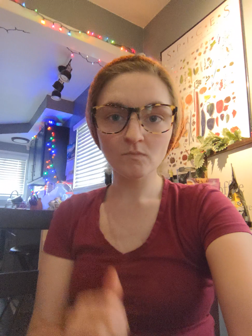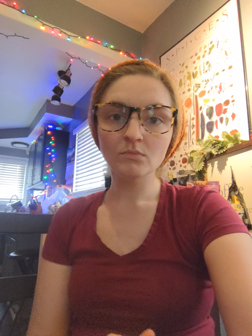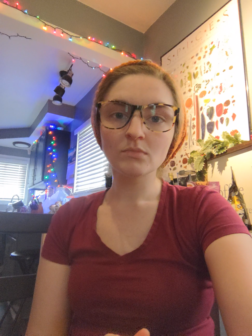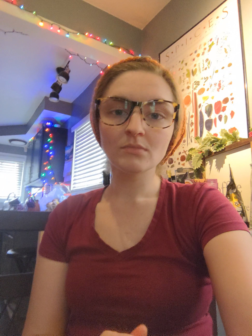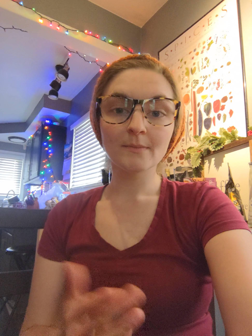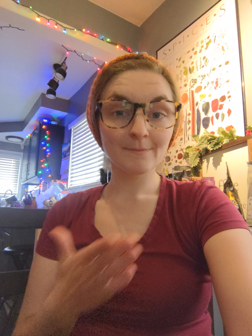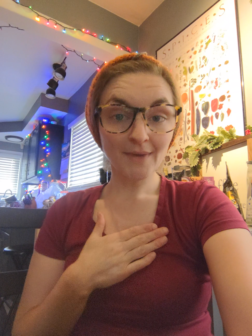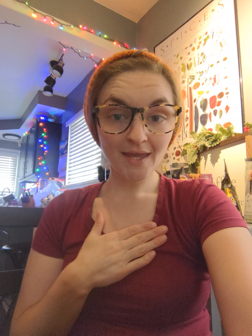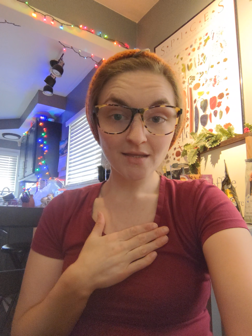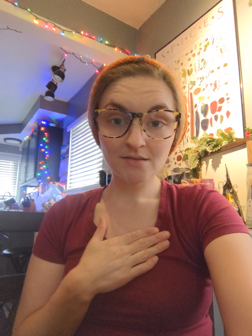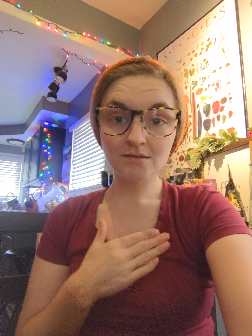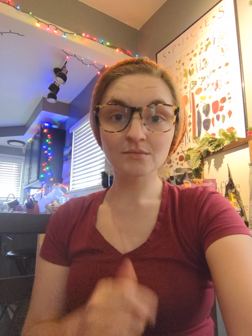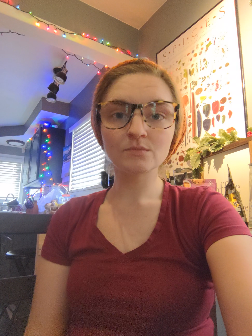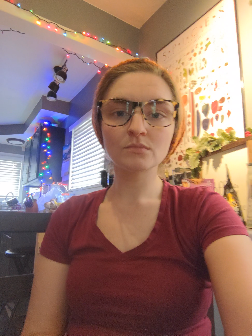my